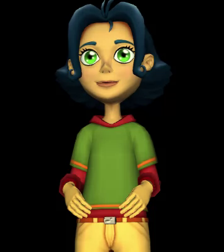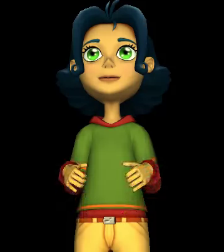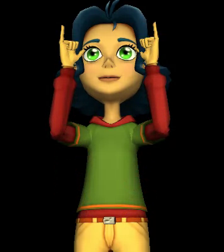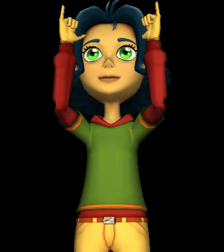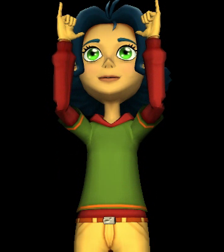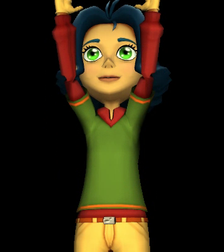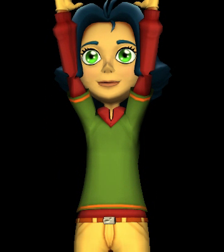لحم بقر